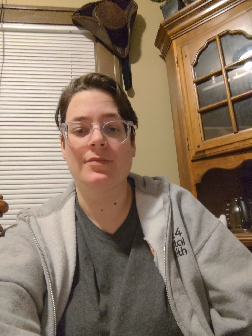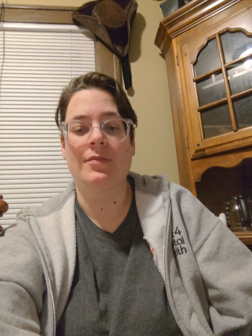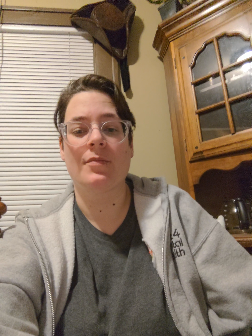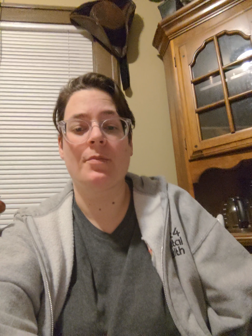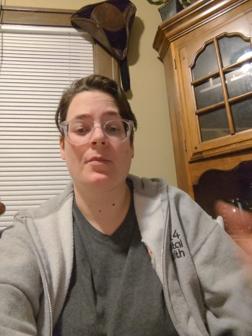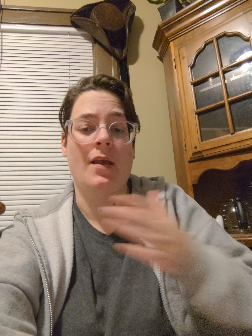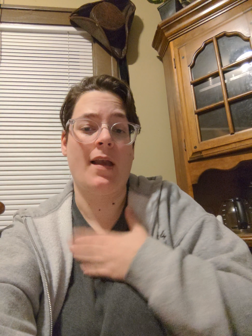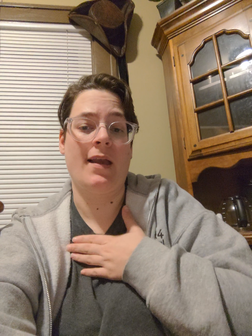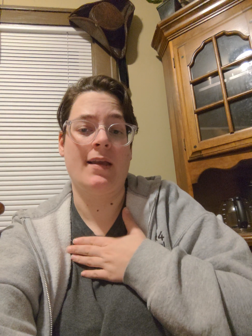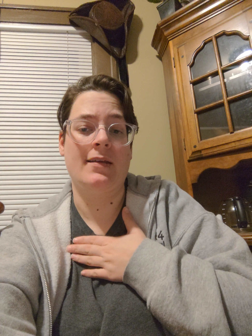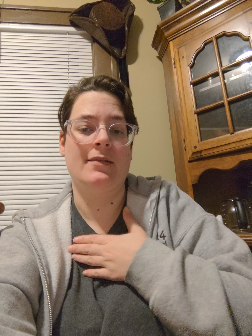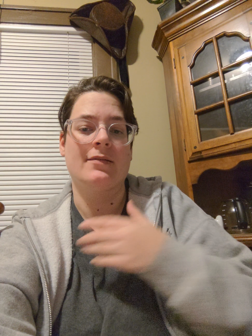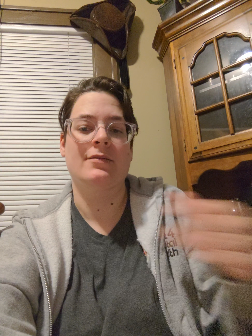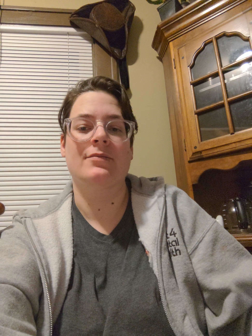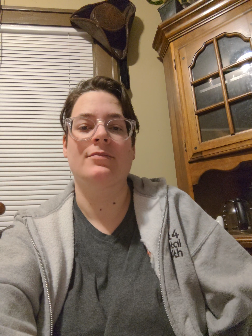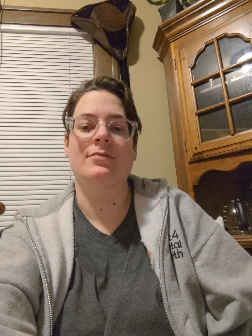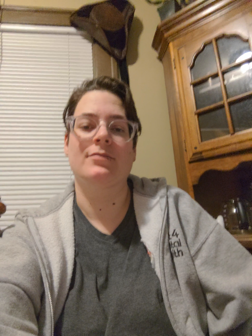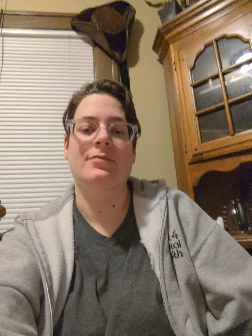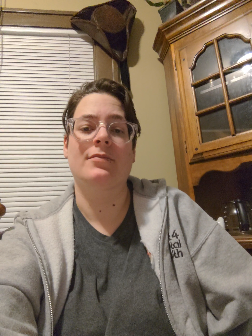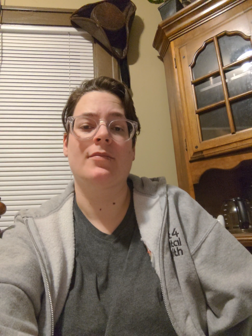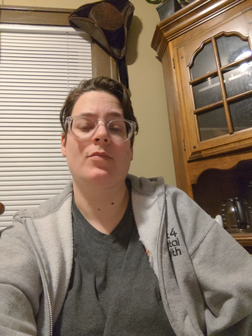my